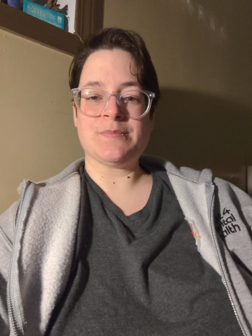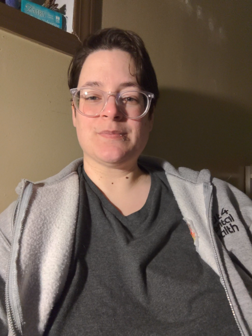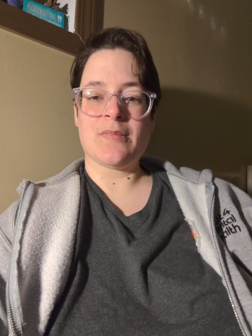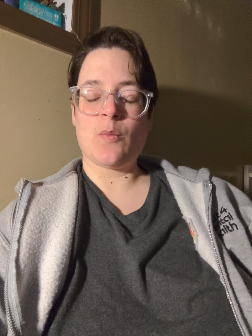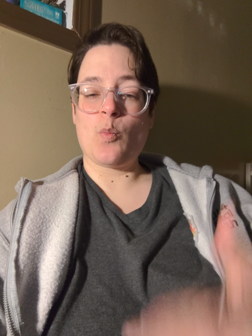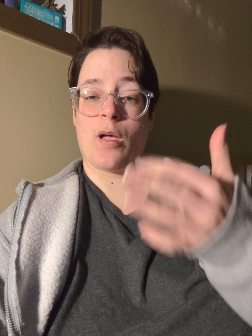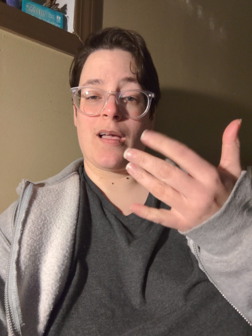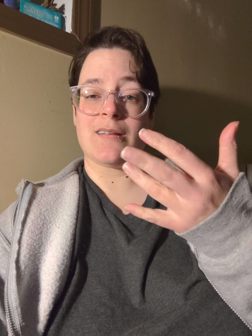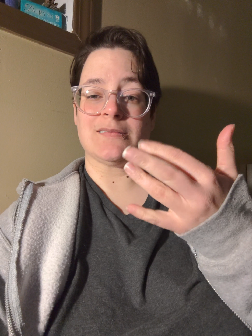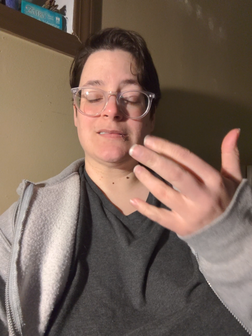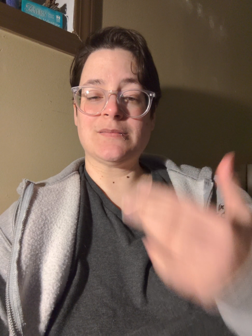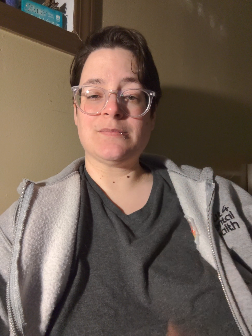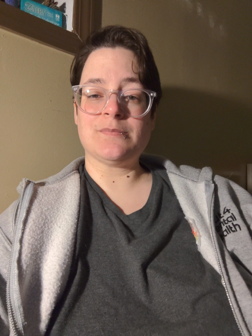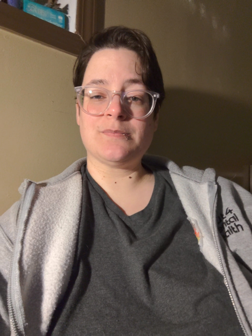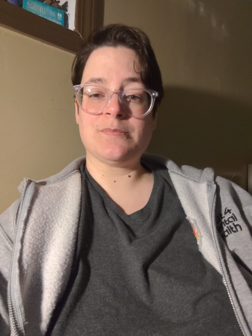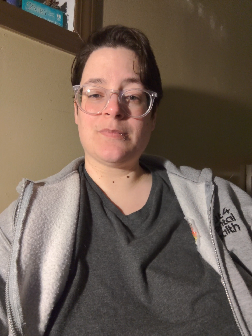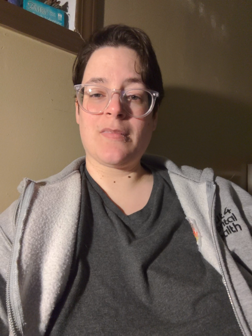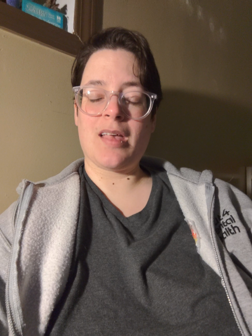wait